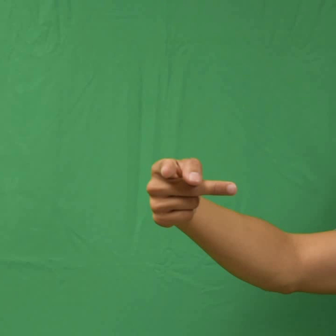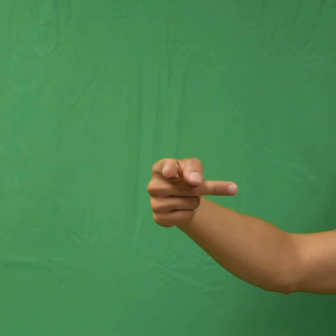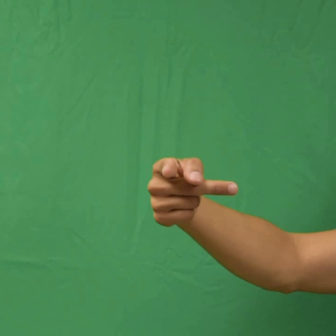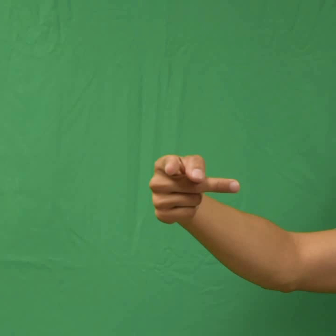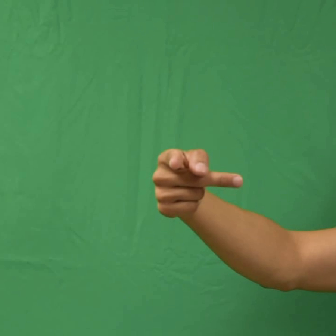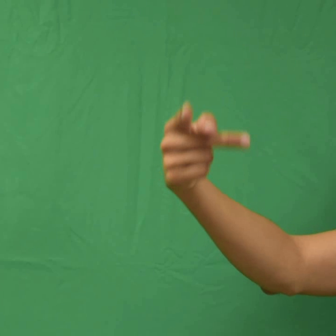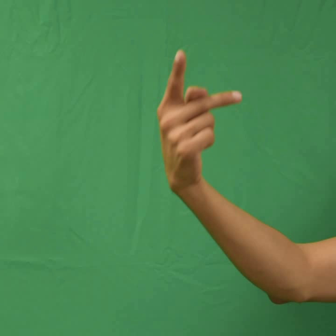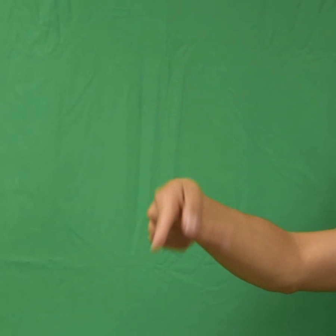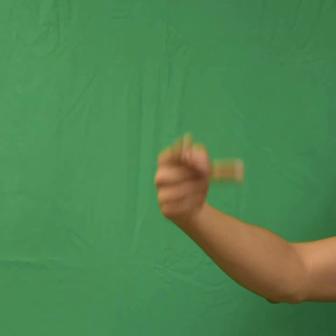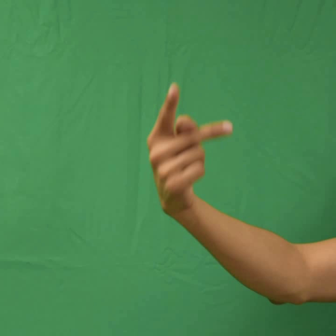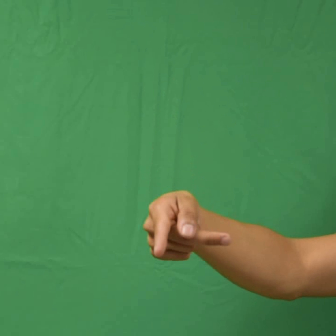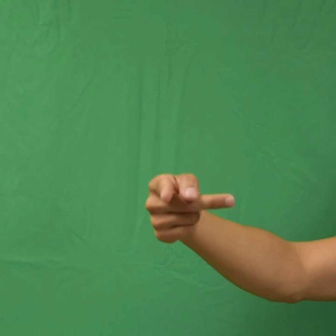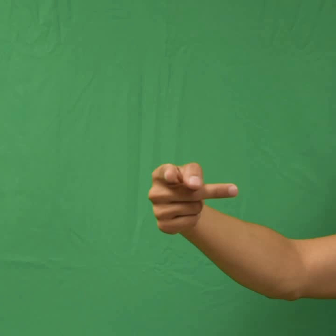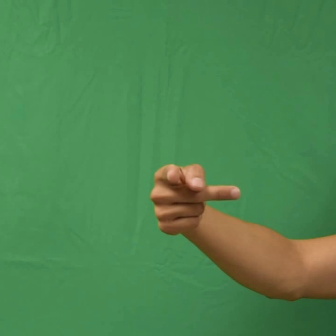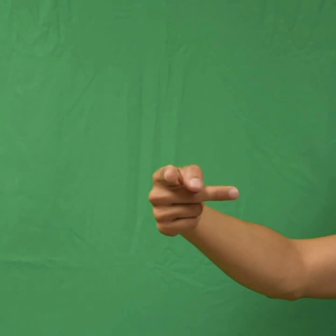K